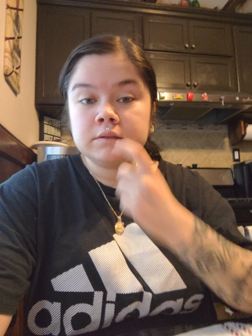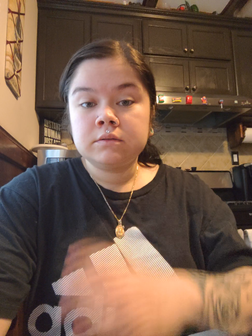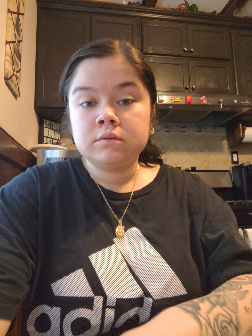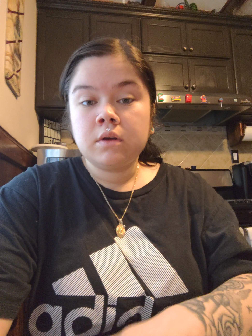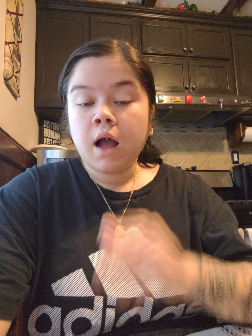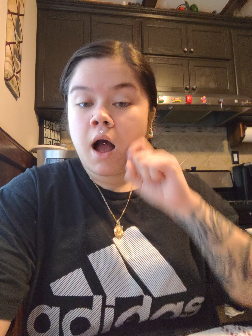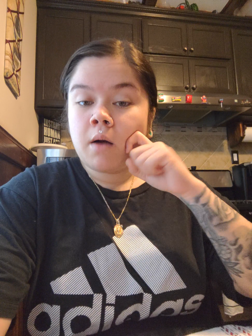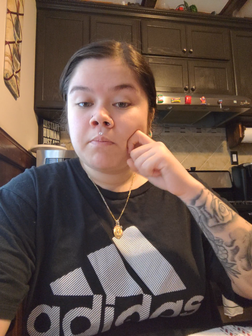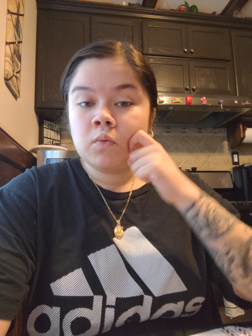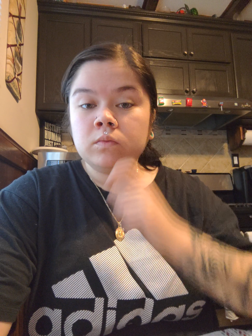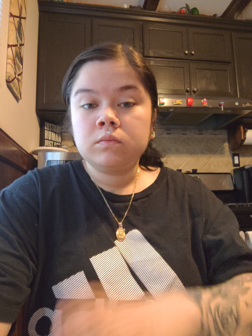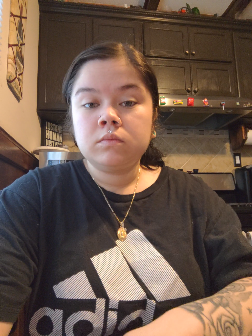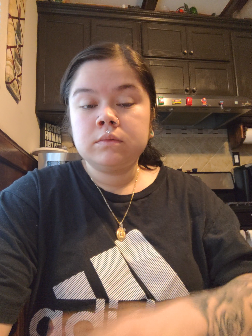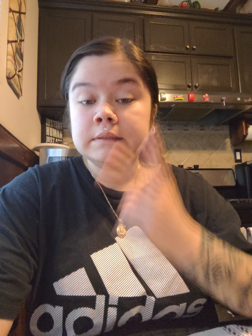apple